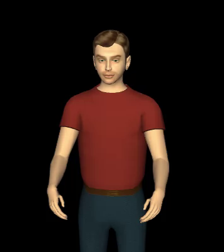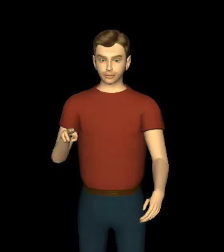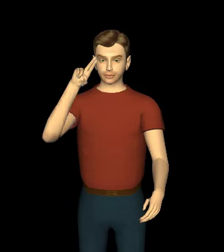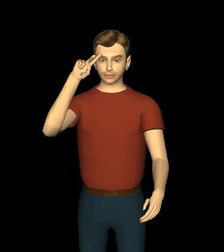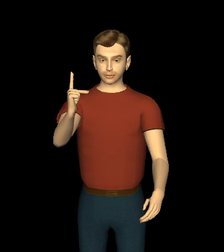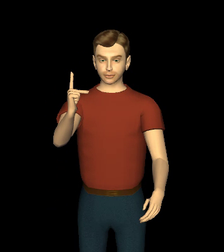عادة